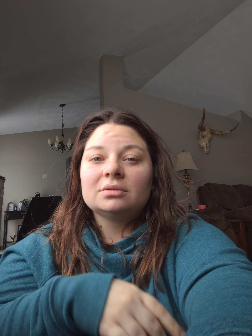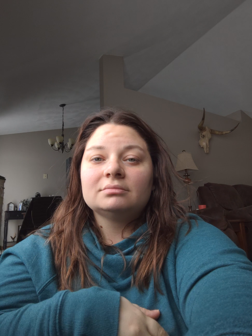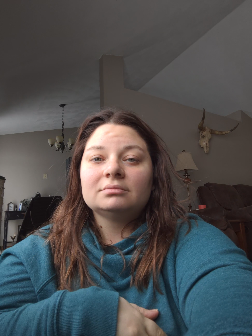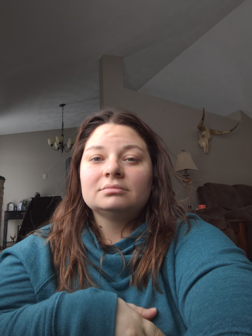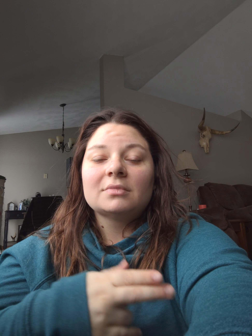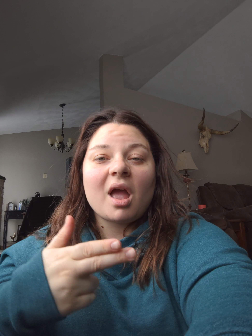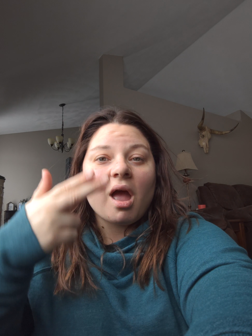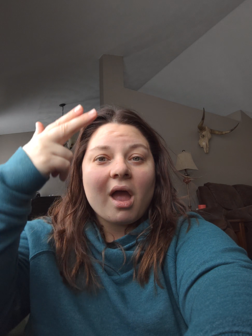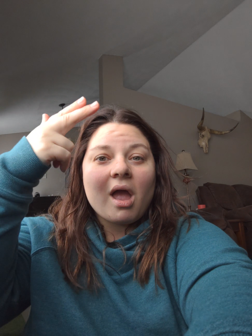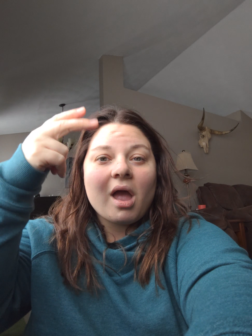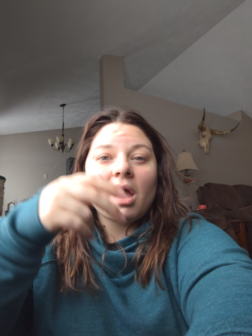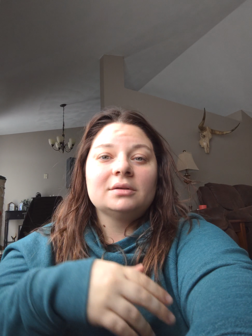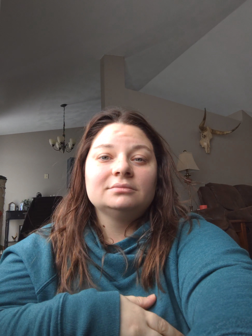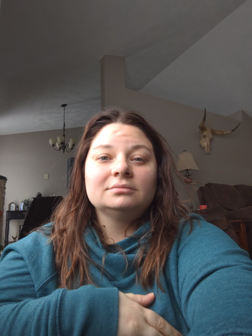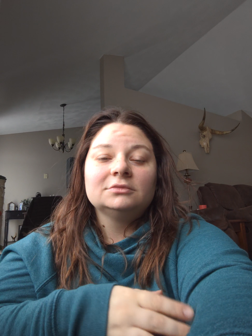high